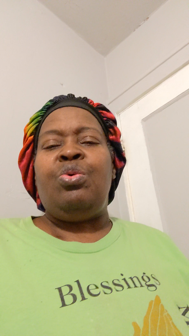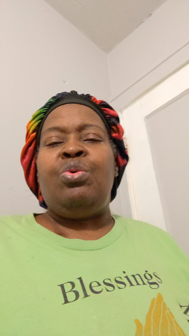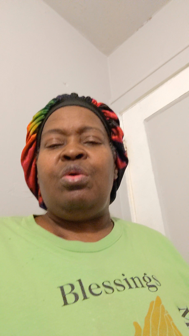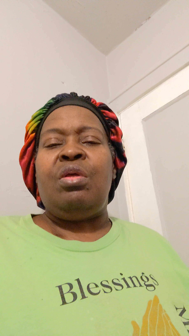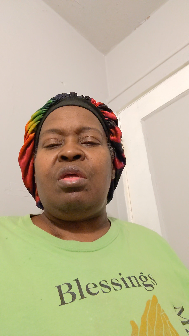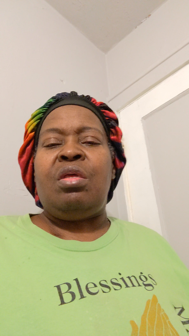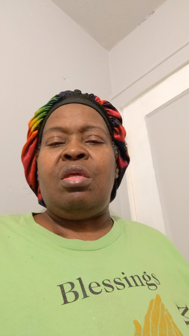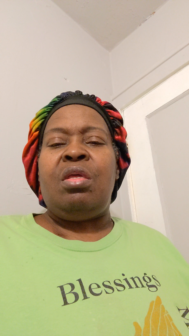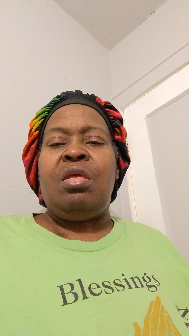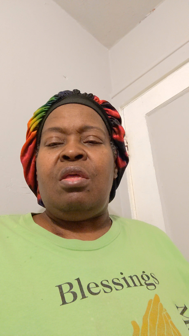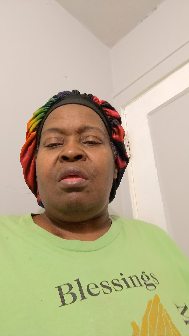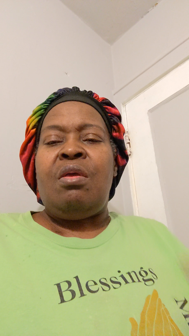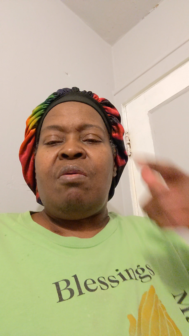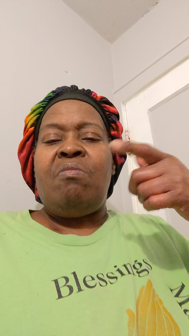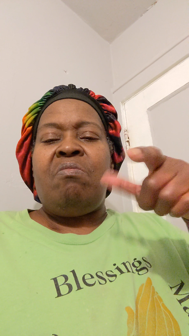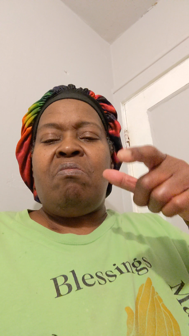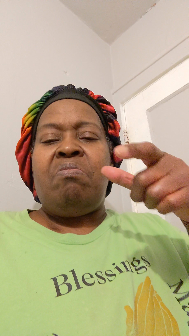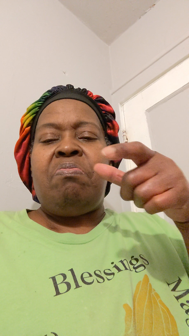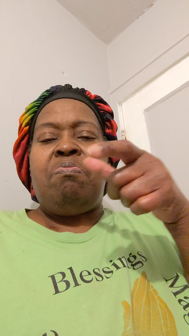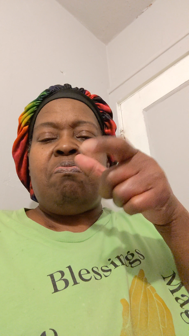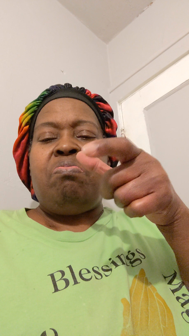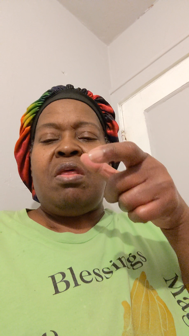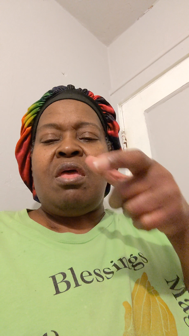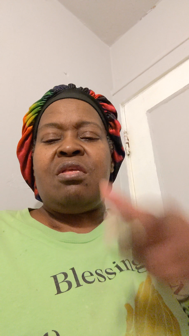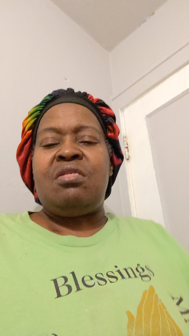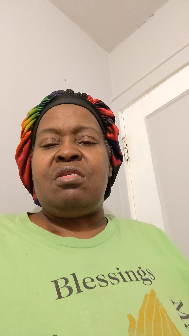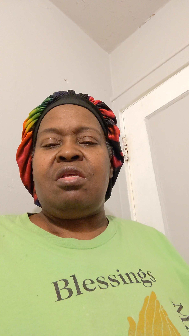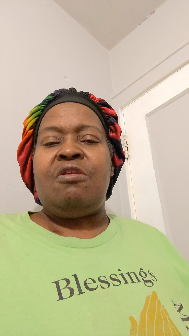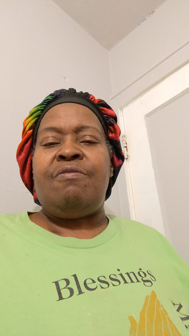plate